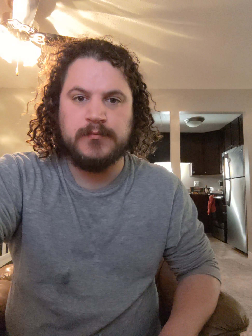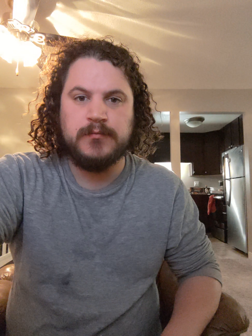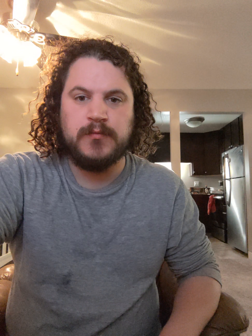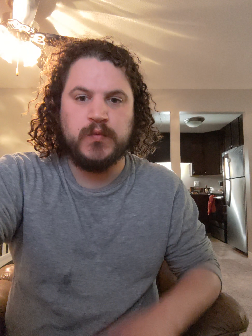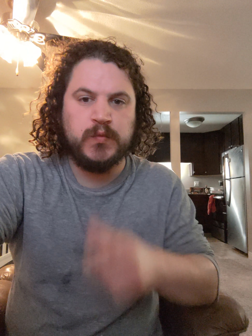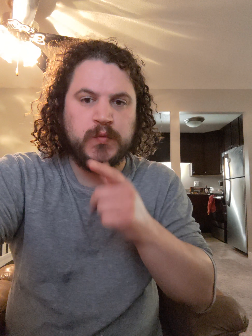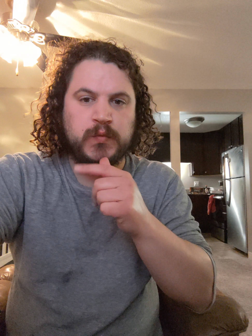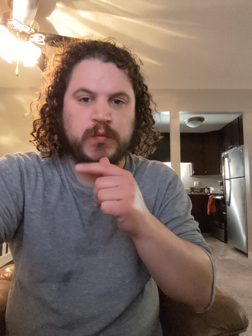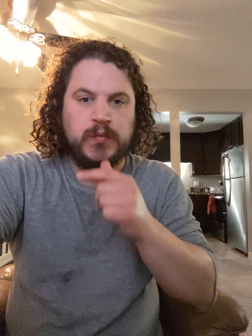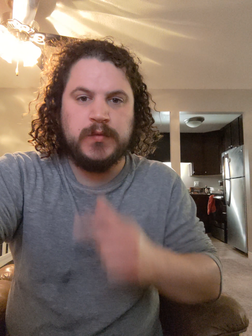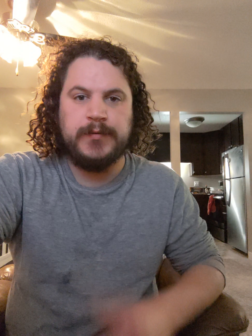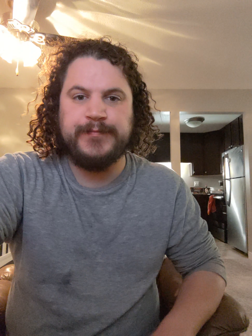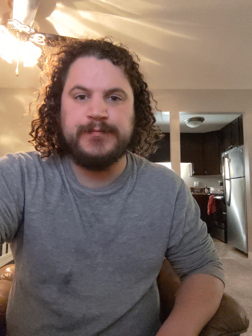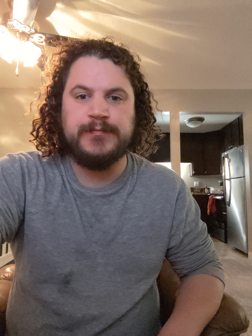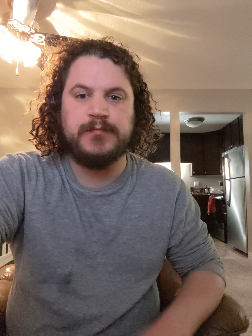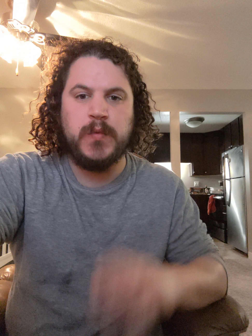who